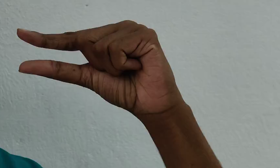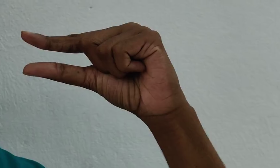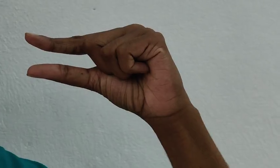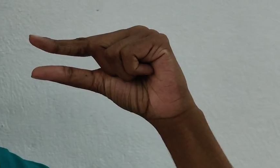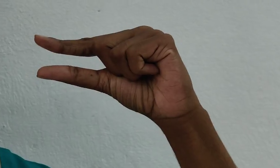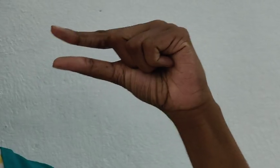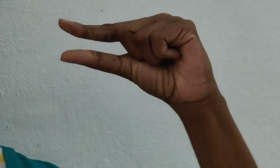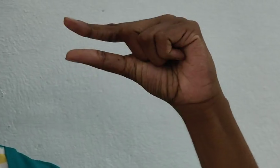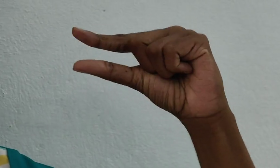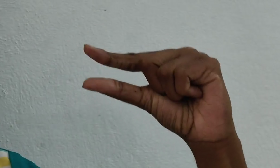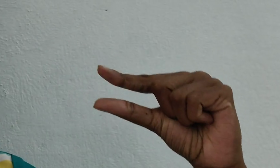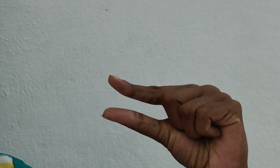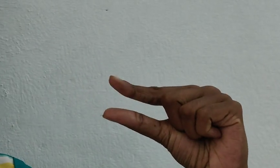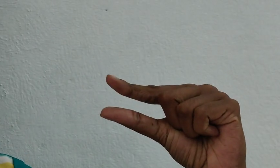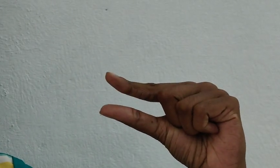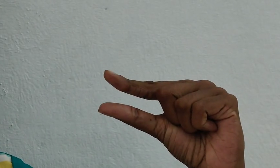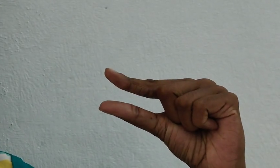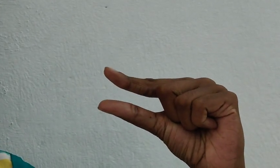ഊ